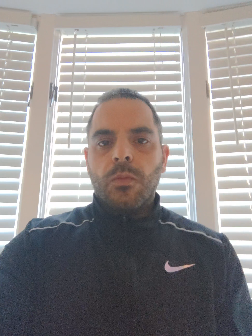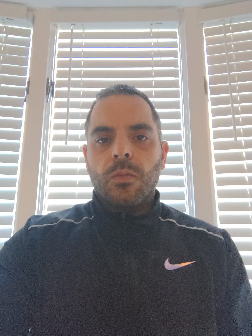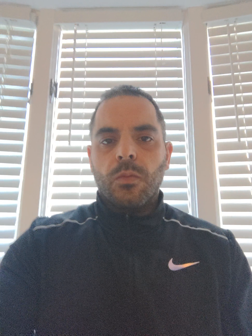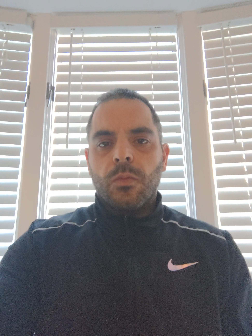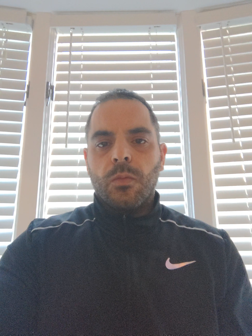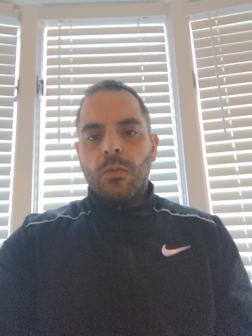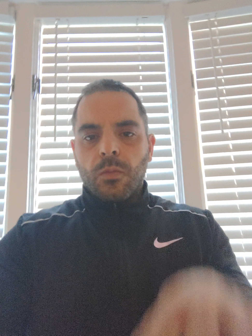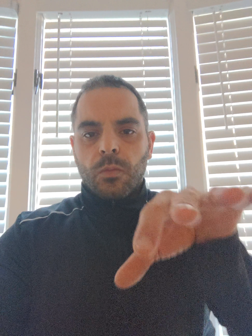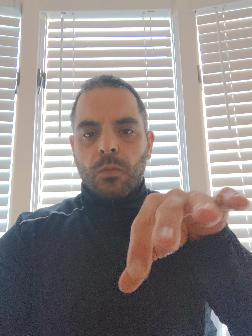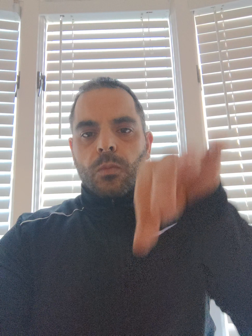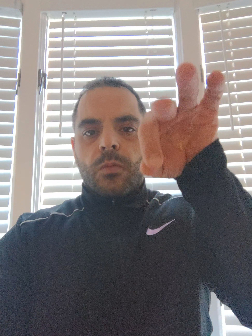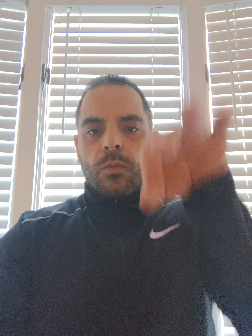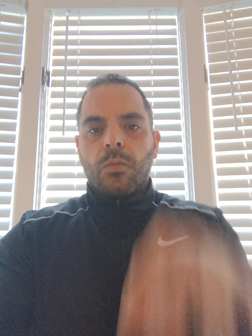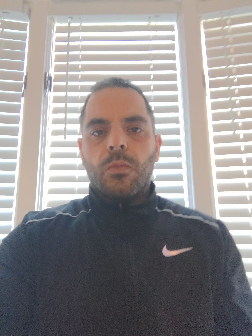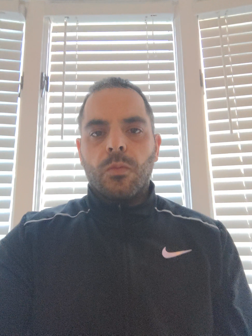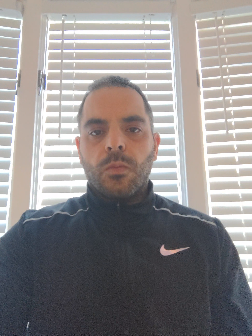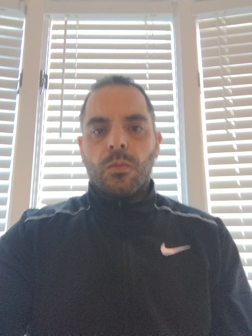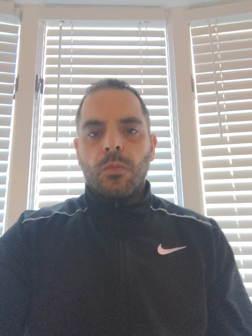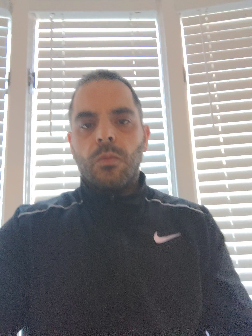find